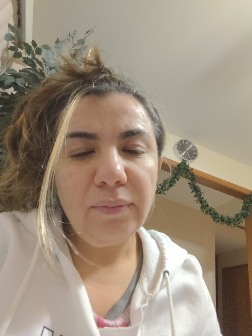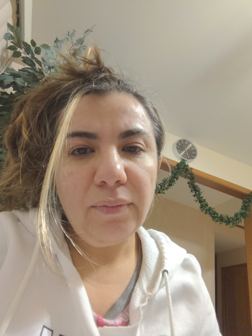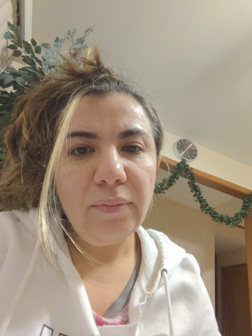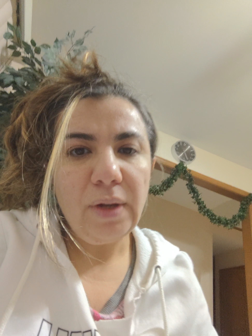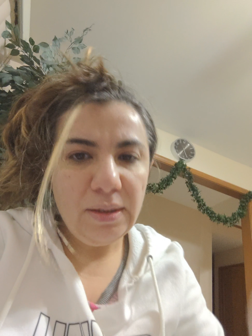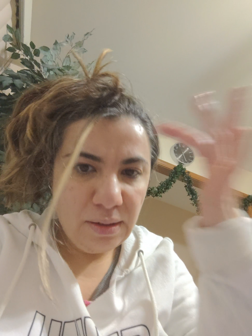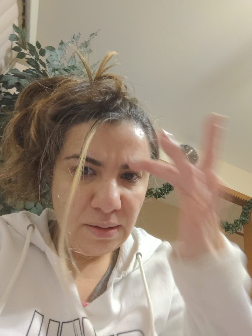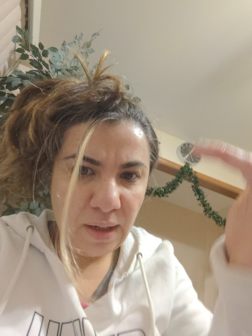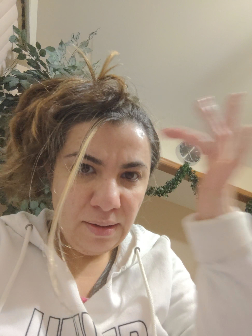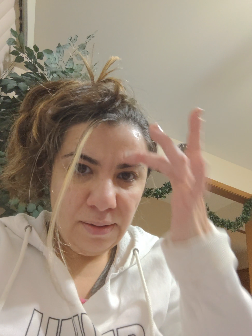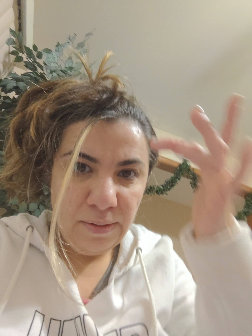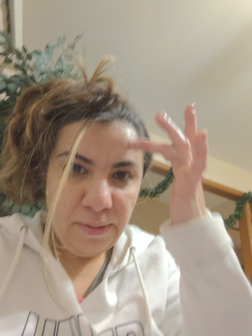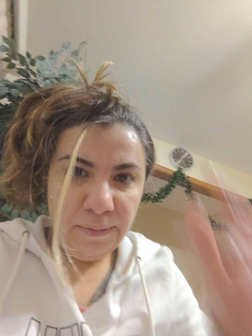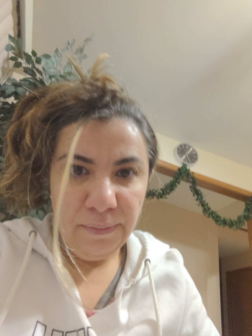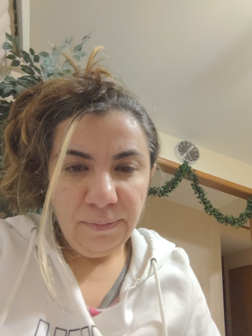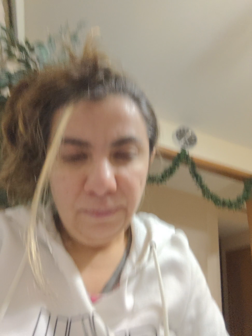sick